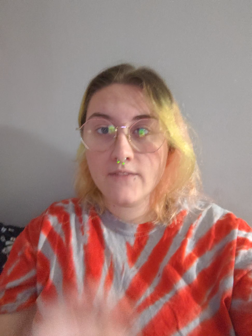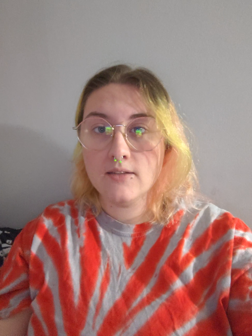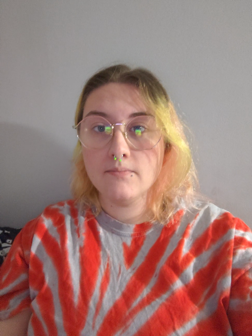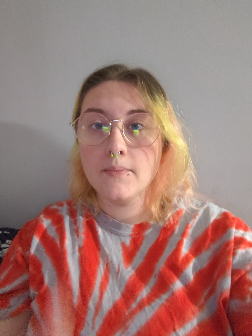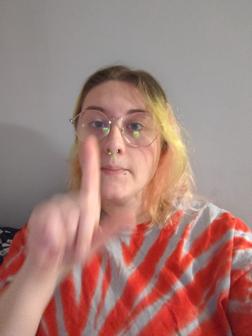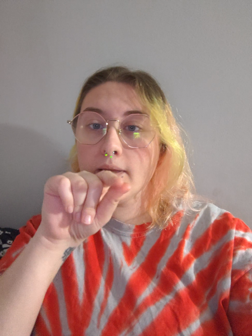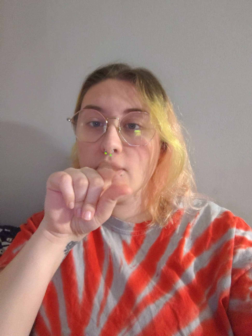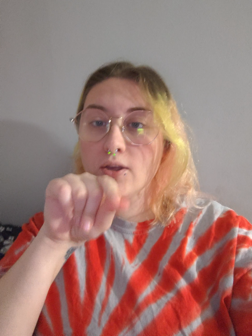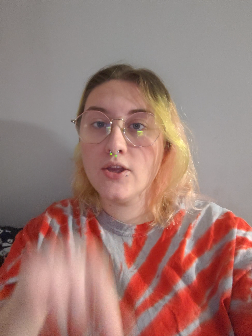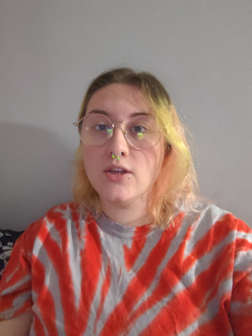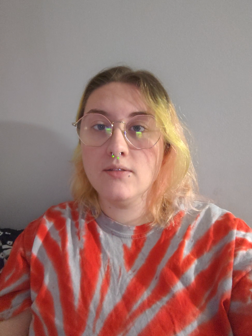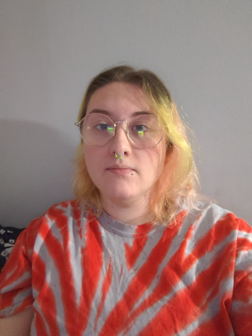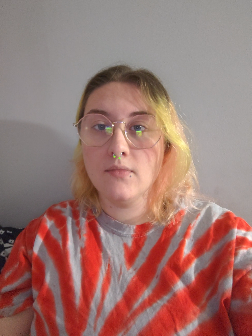bird